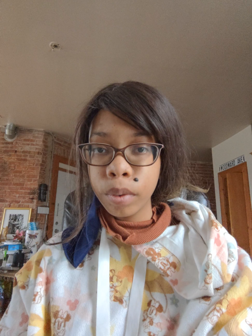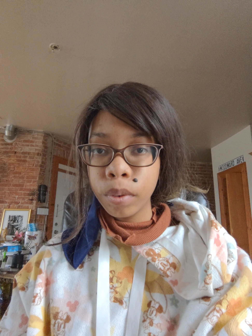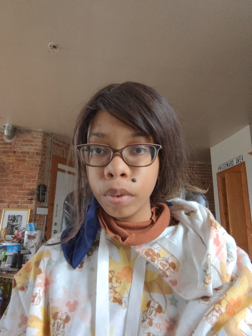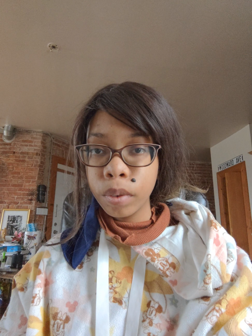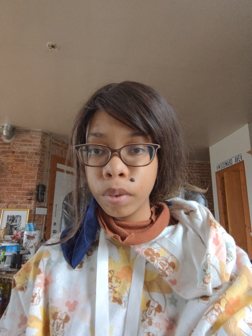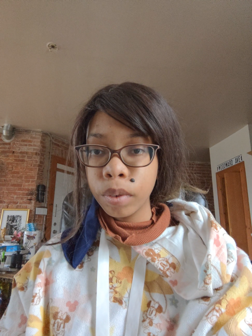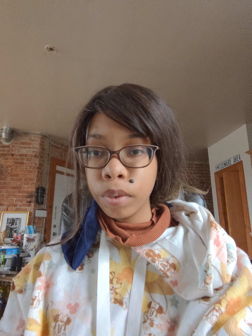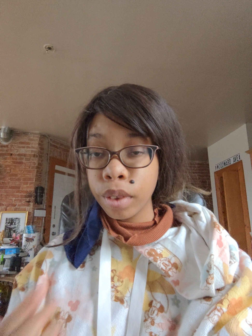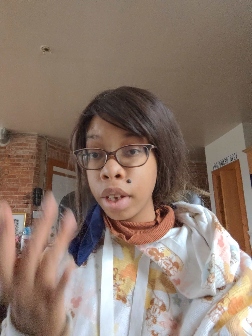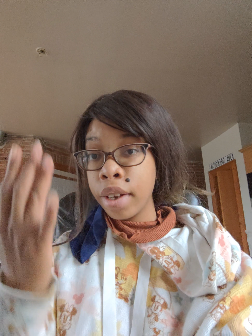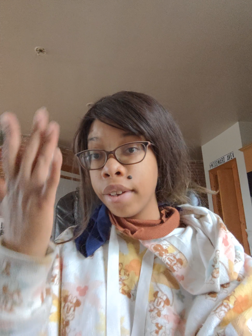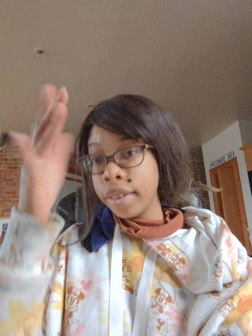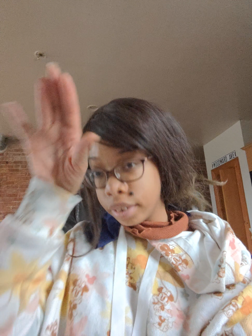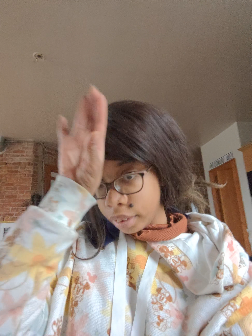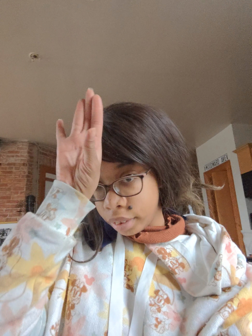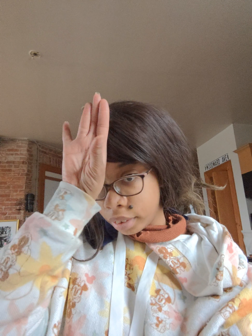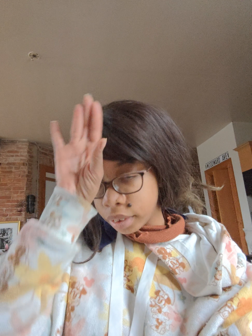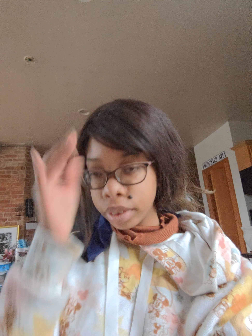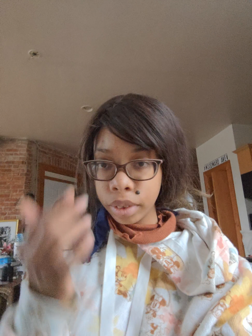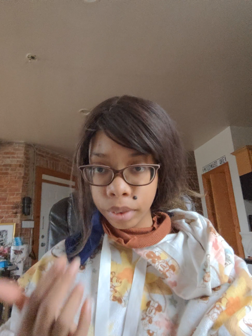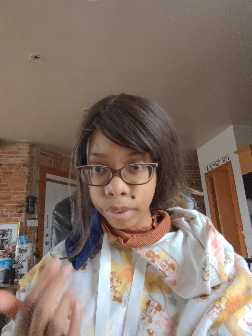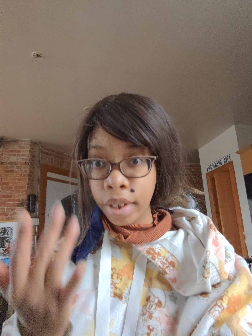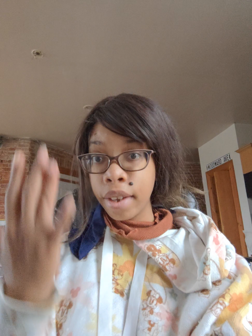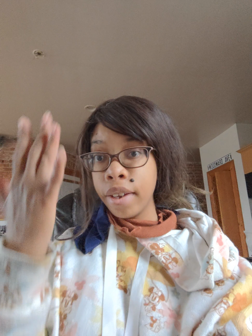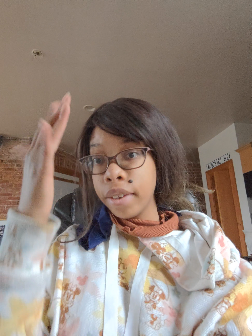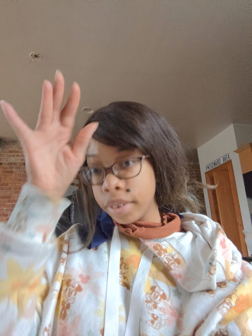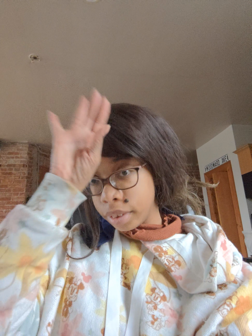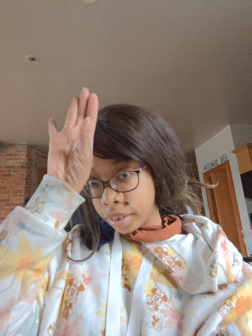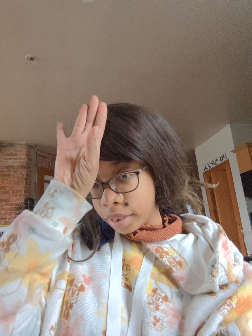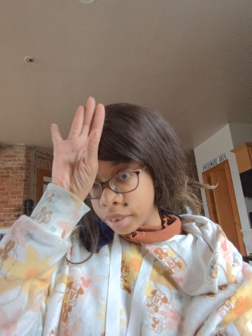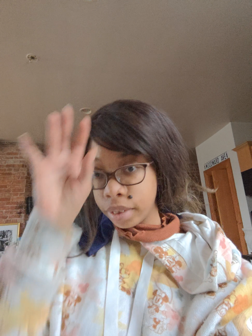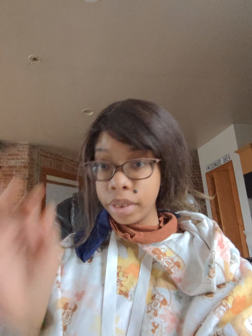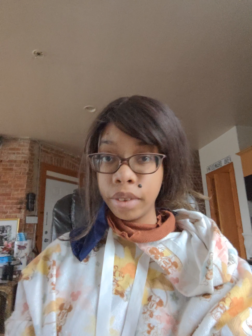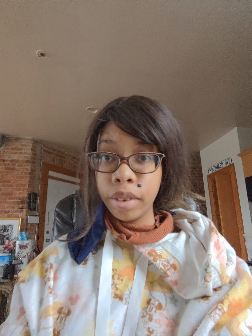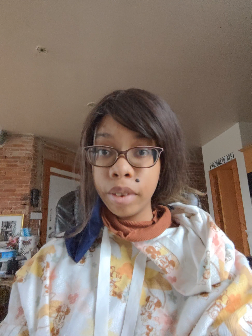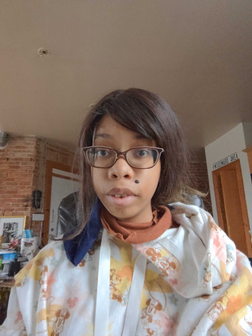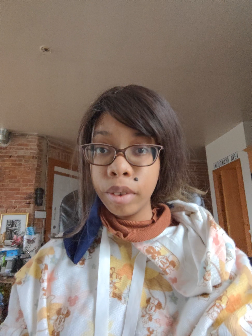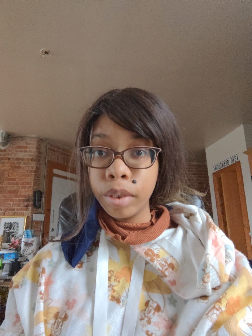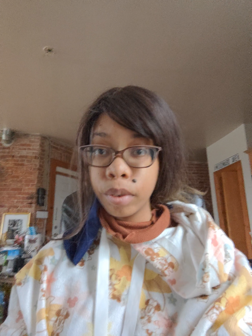fireman